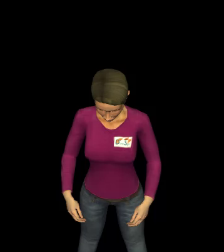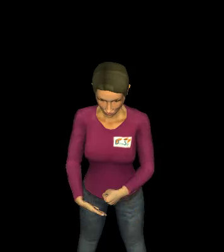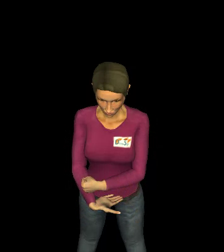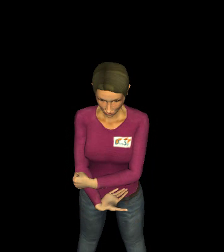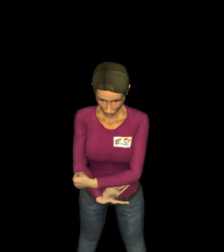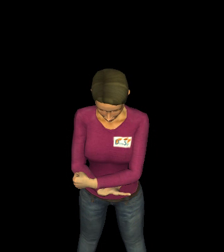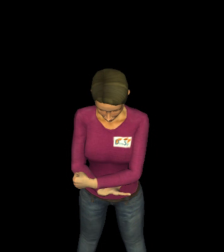يساعد